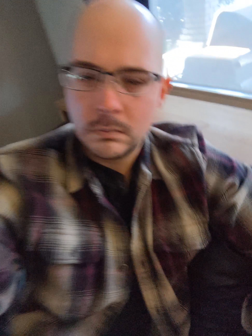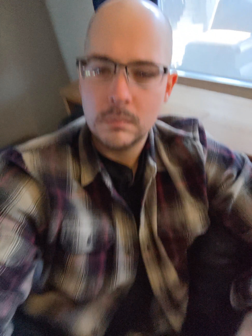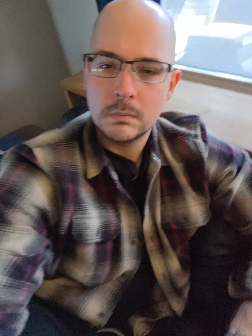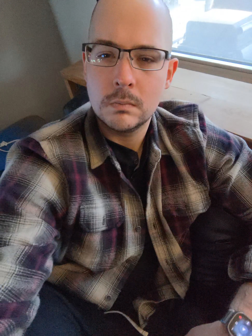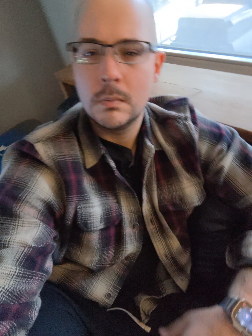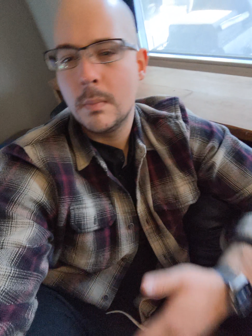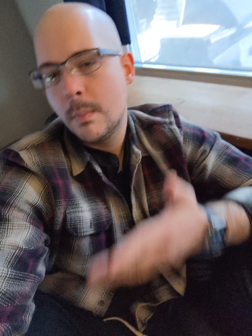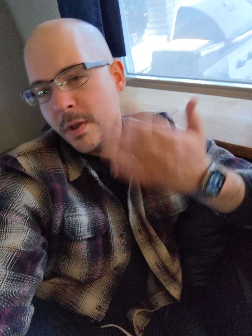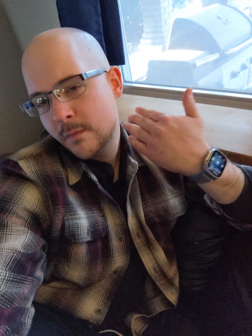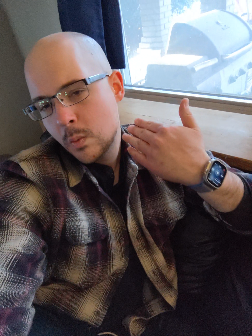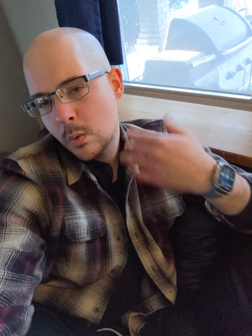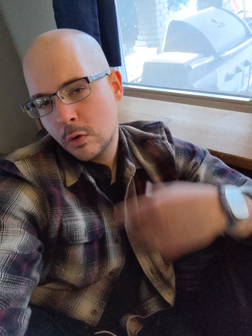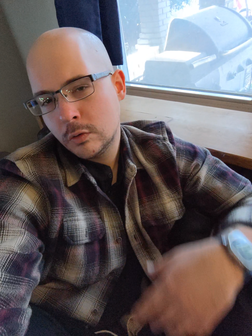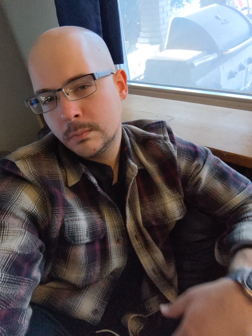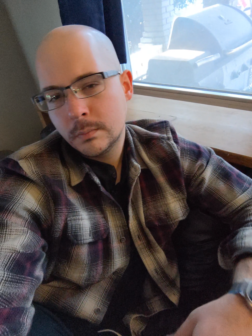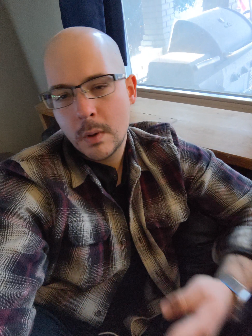before